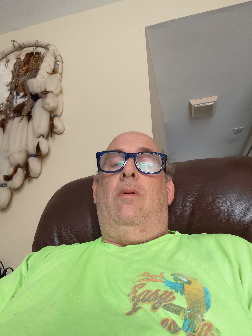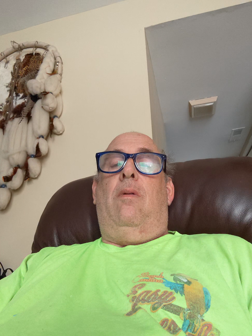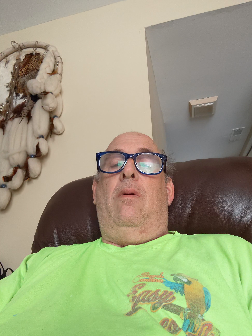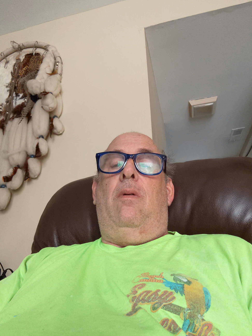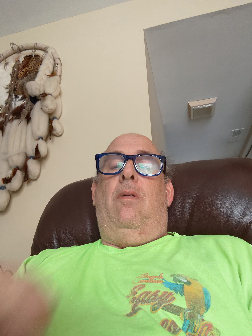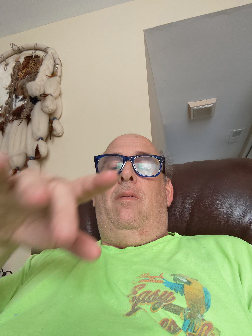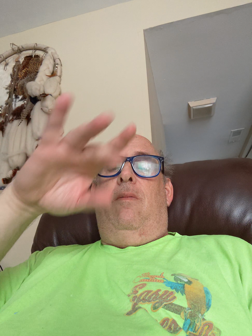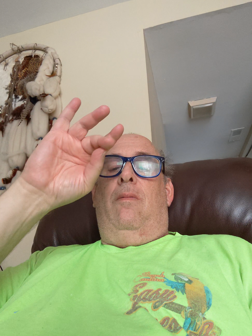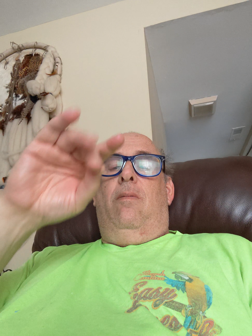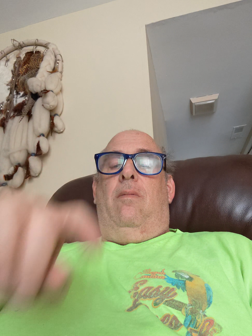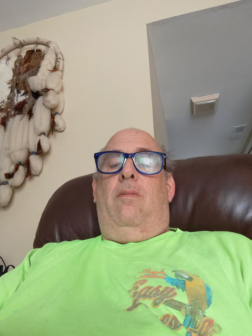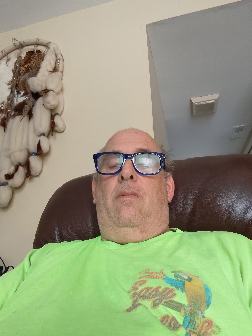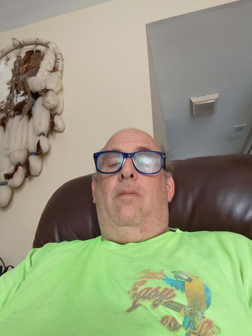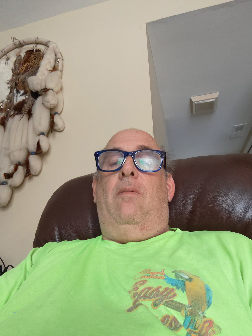find